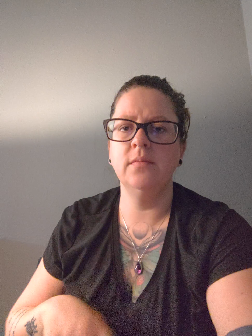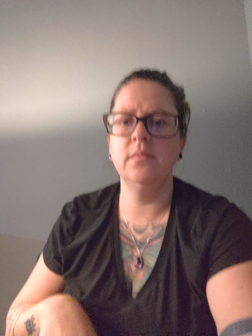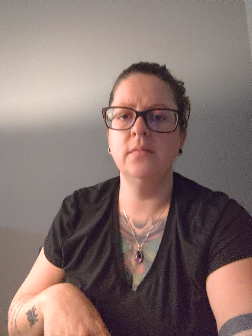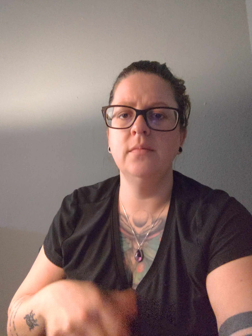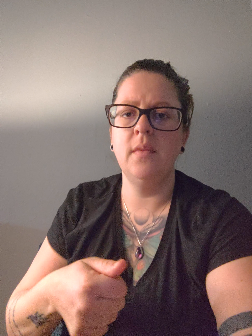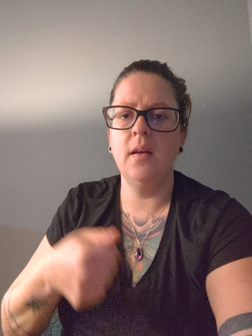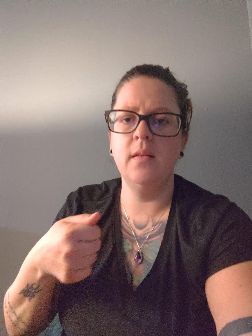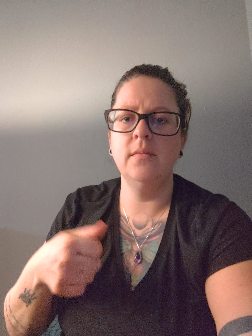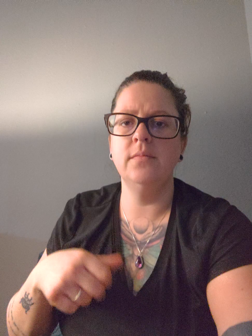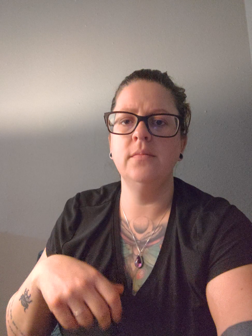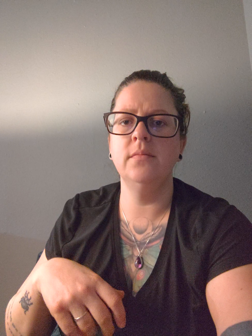hide